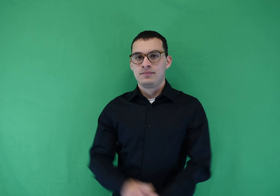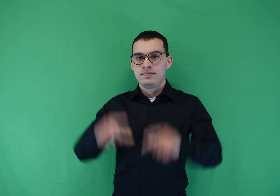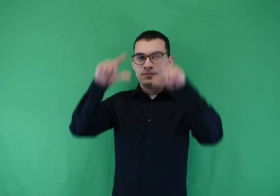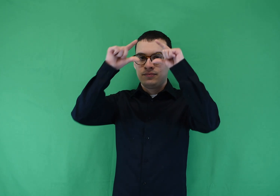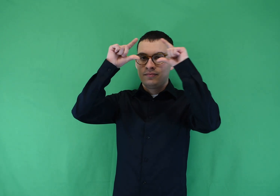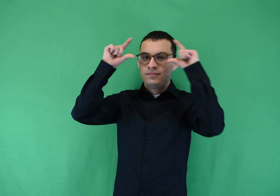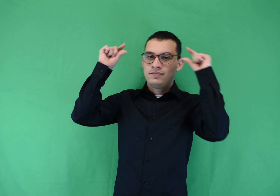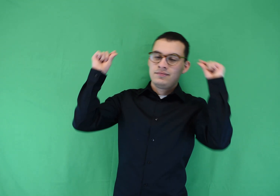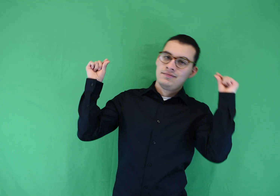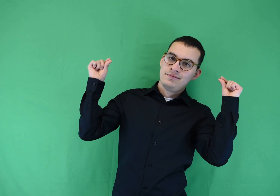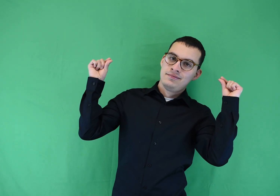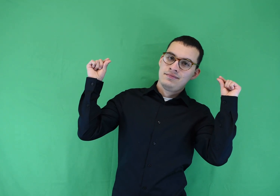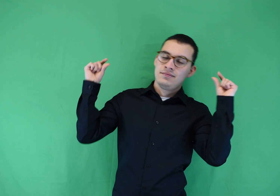enfermero